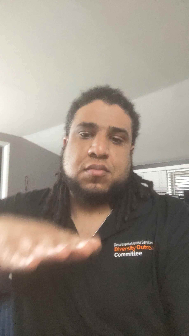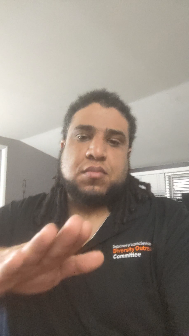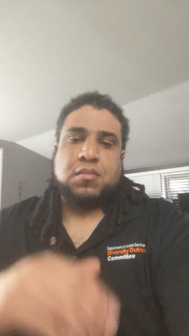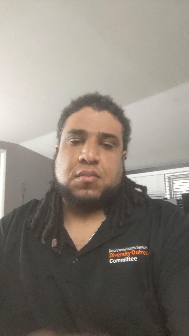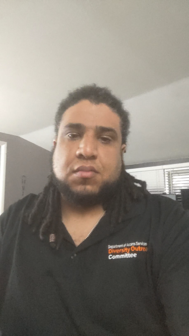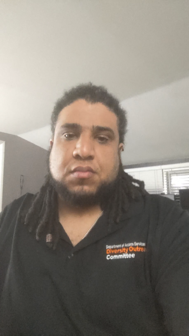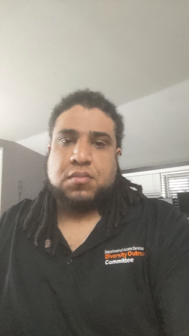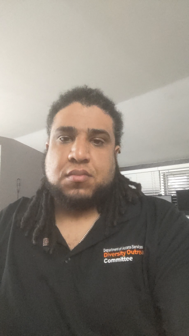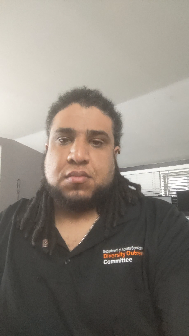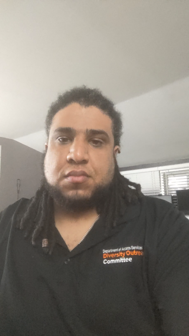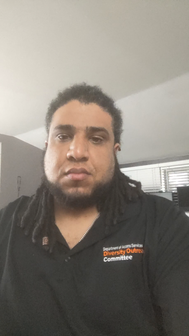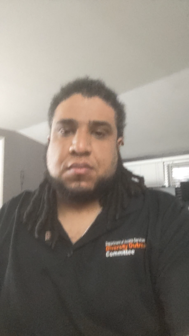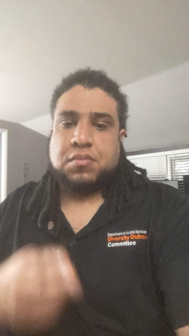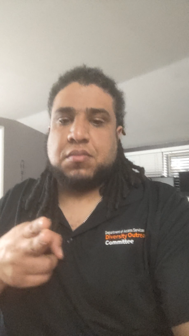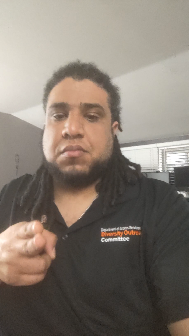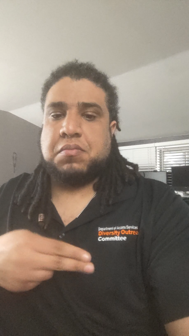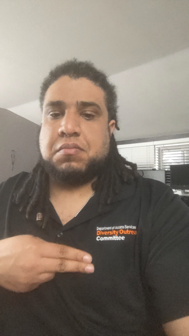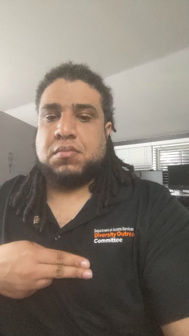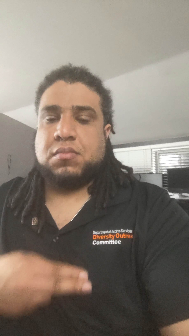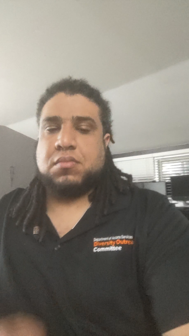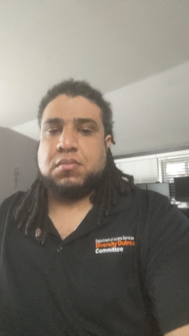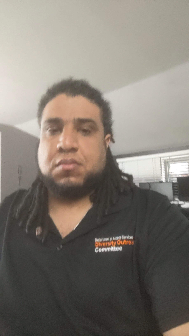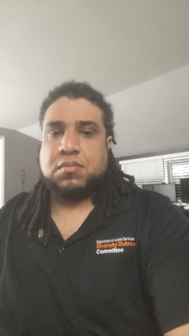belt